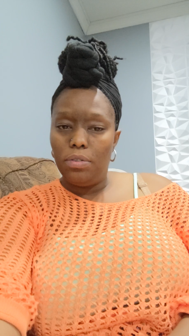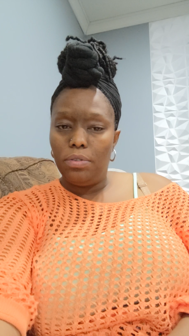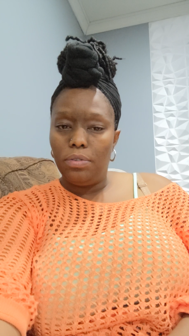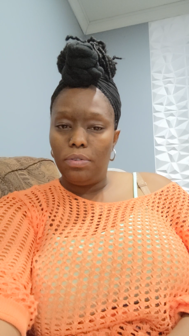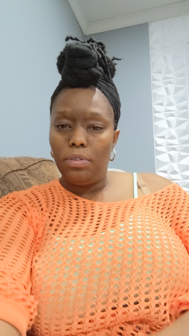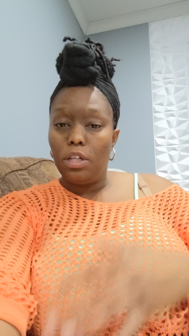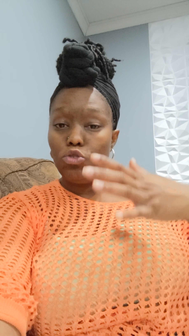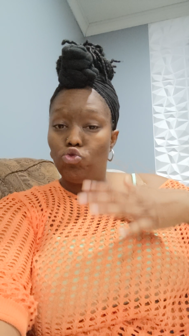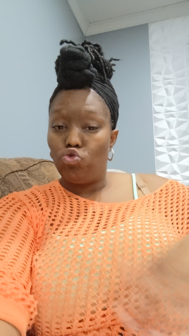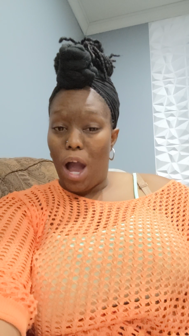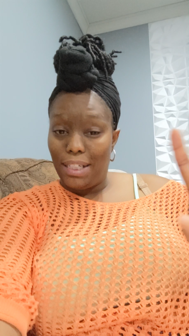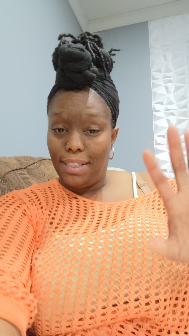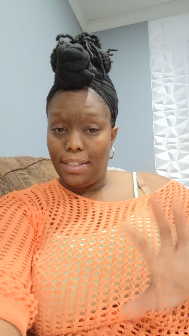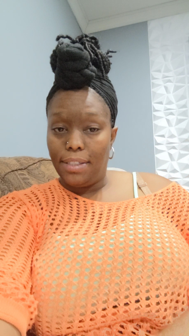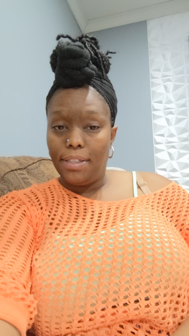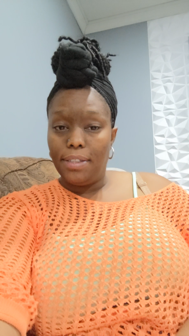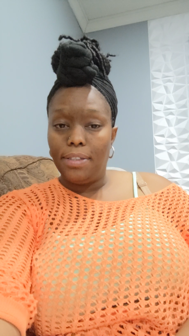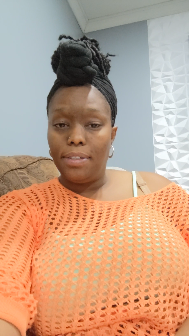dress